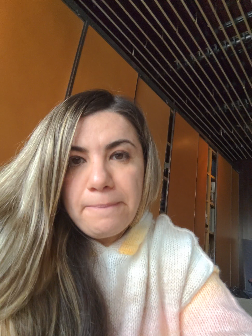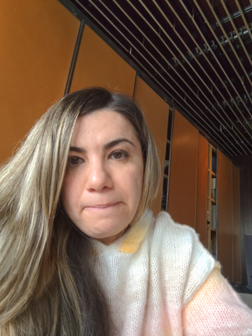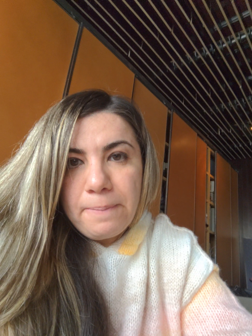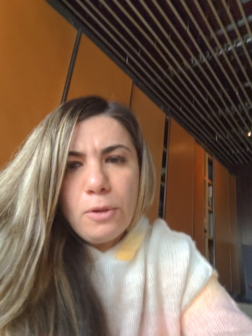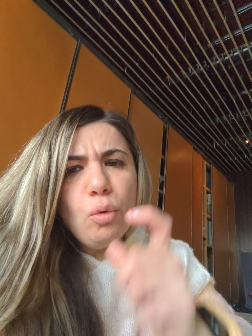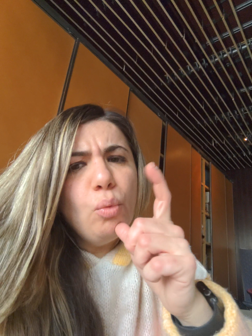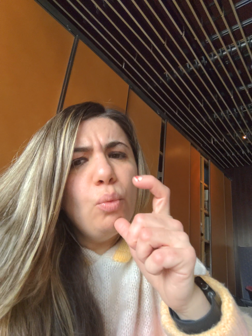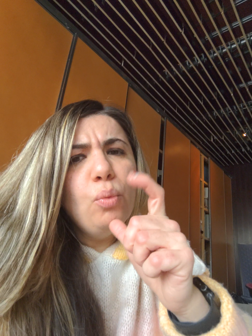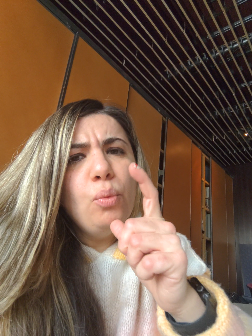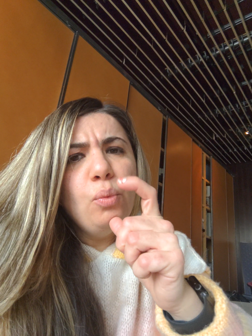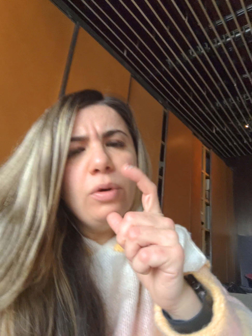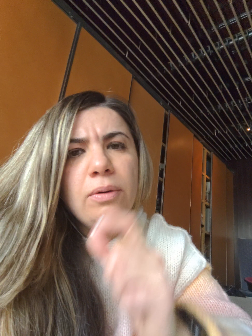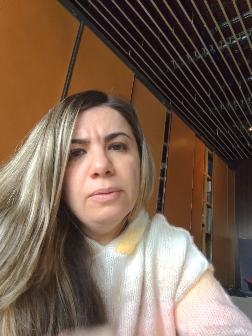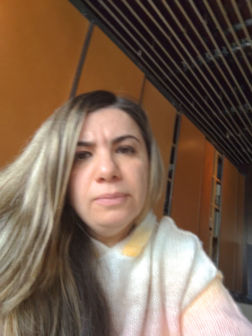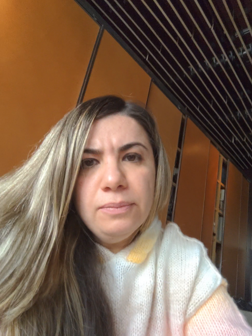who